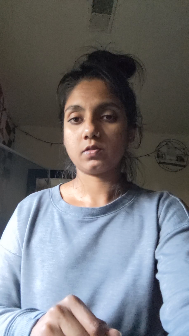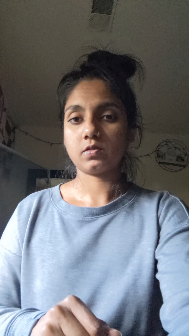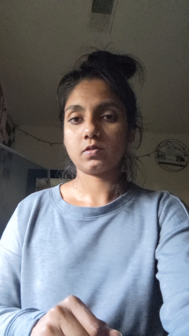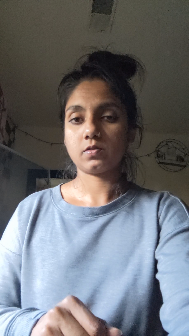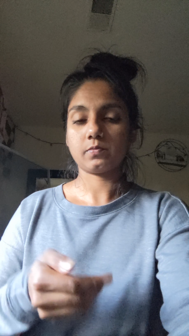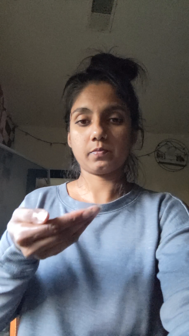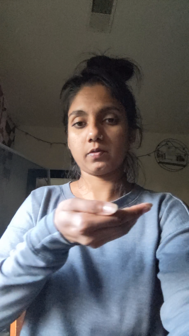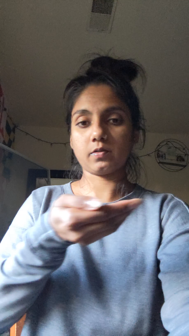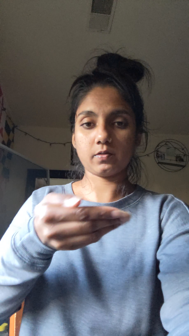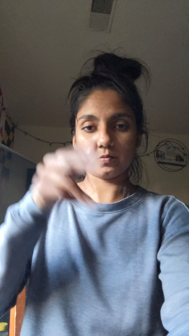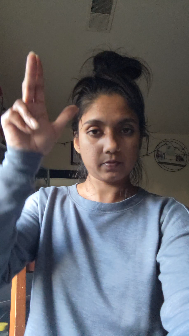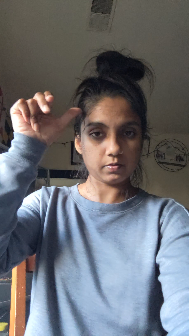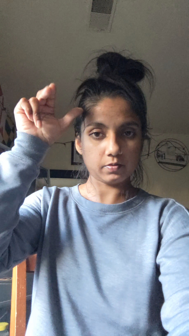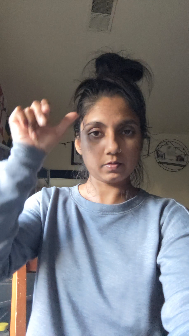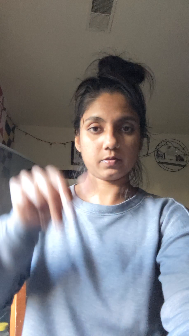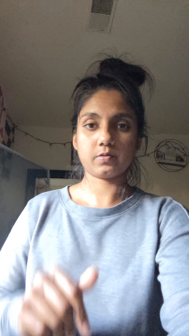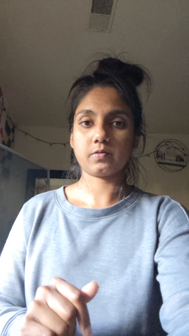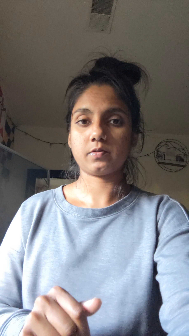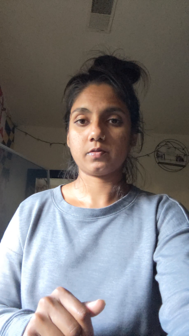pony